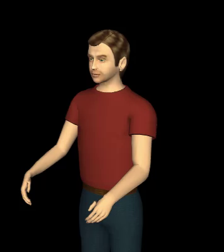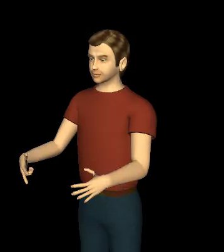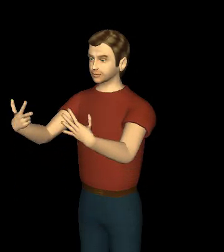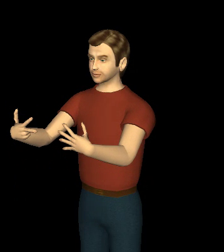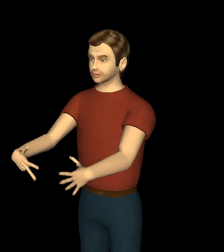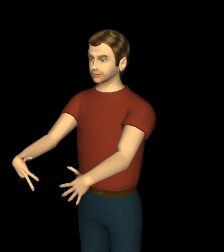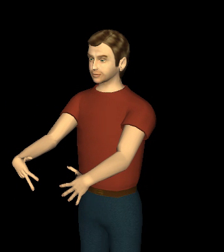18